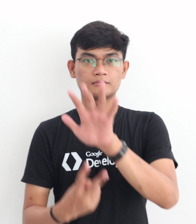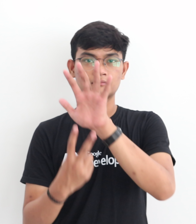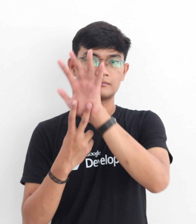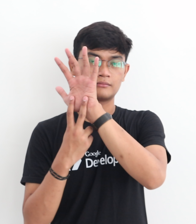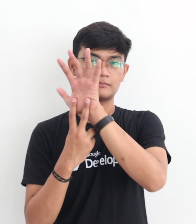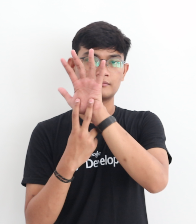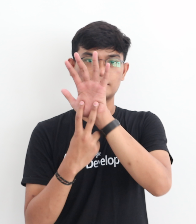N